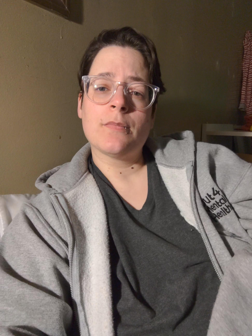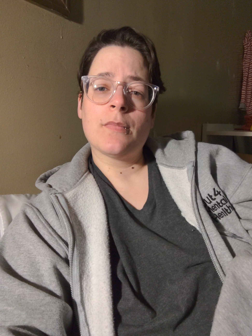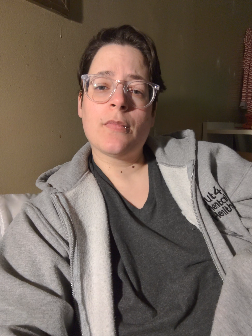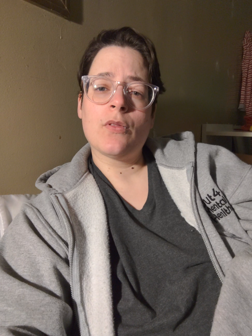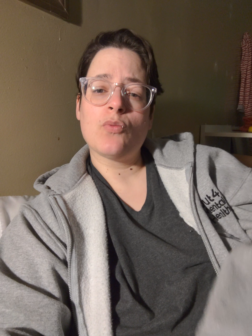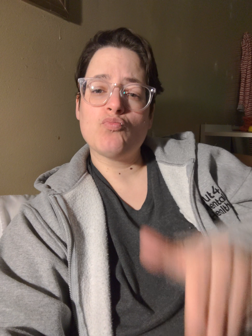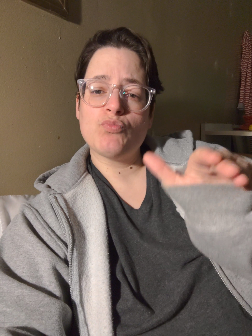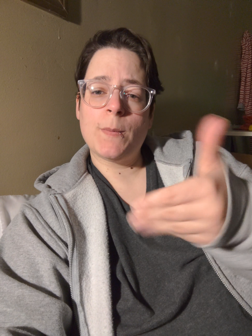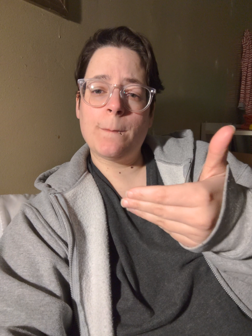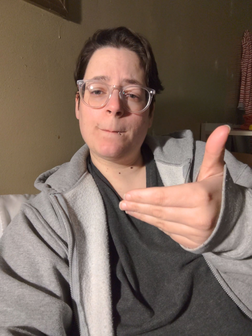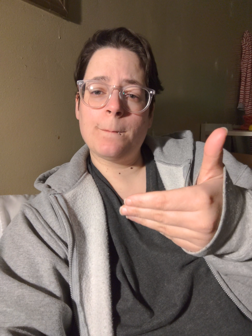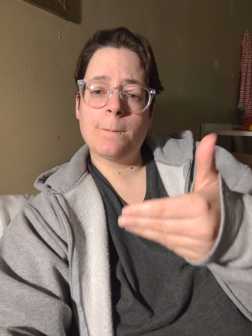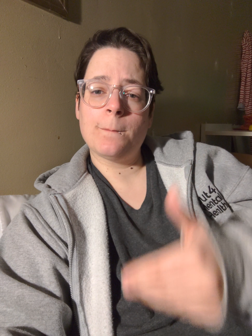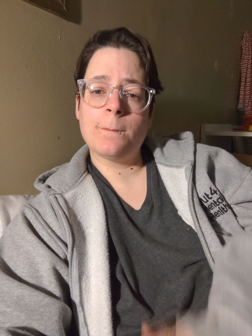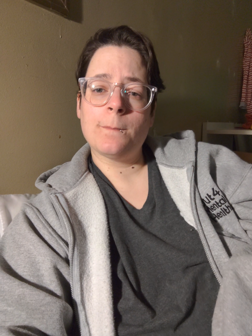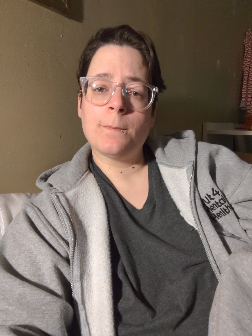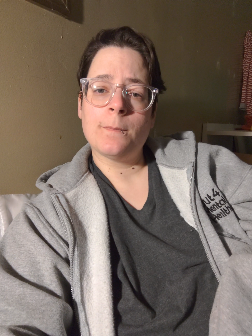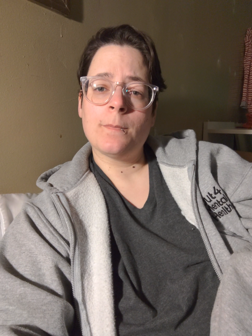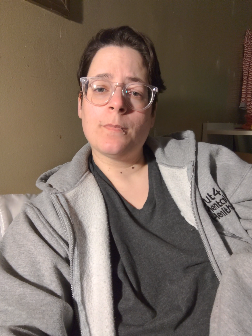room